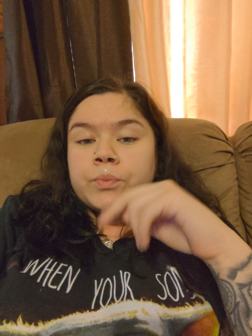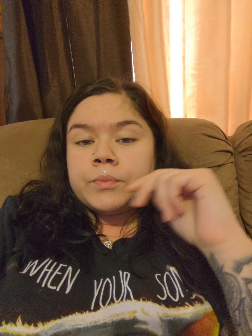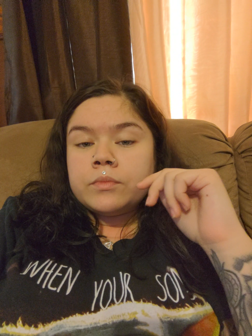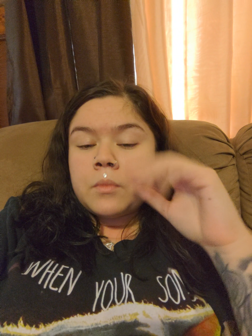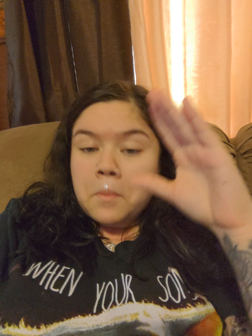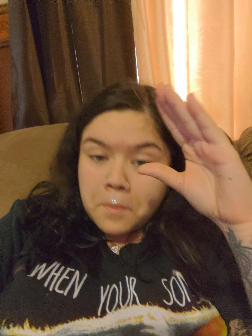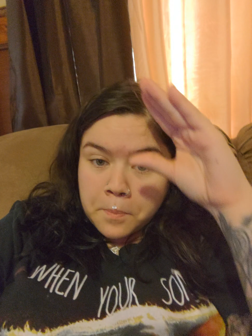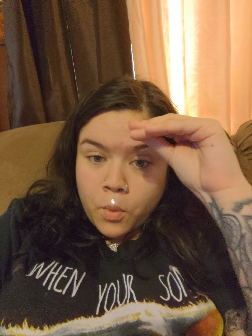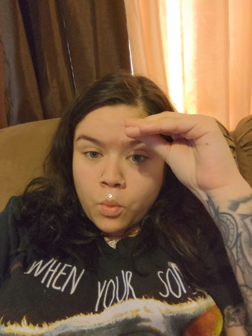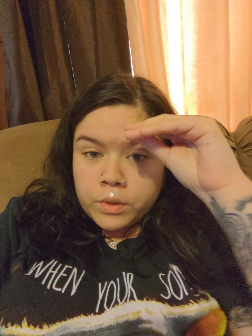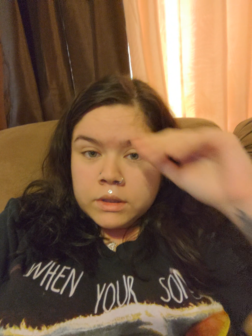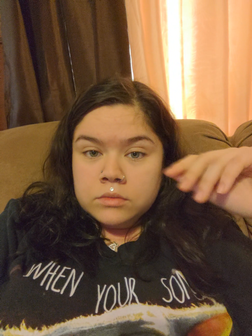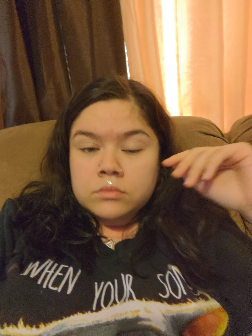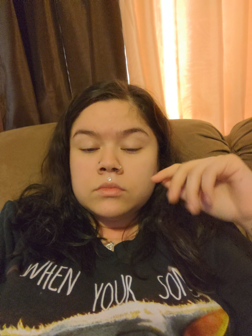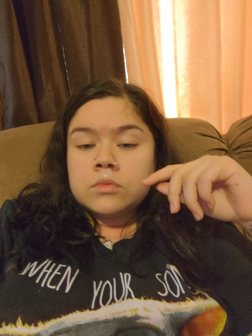boy